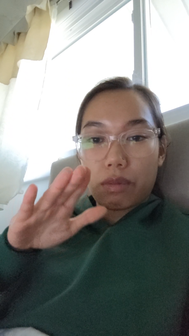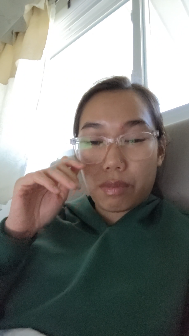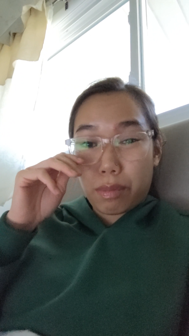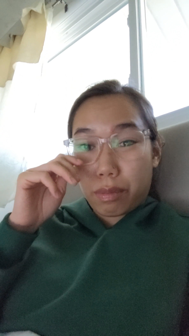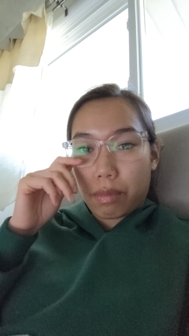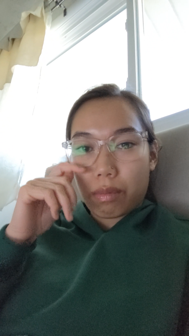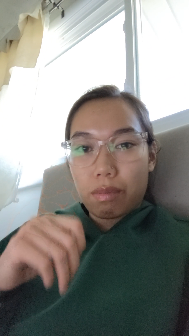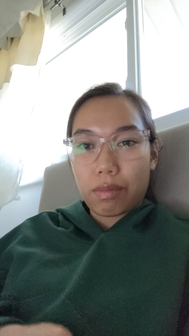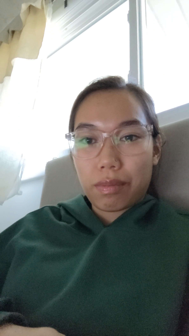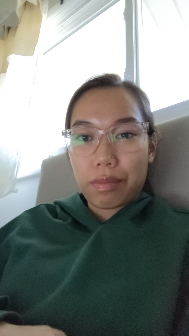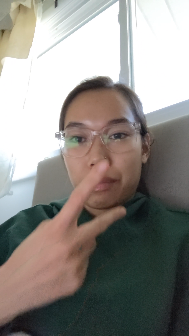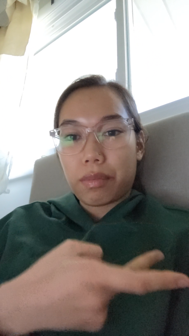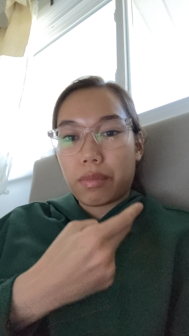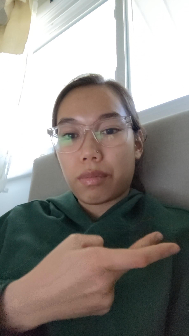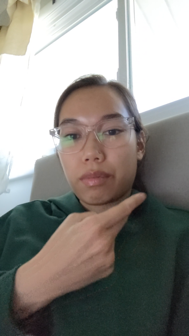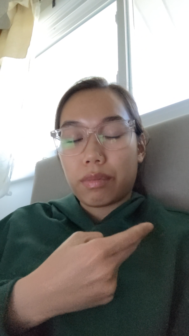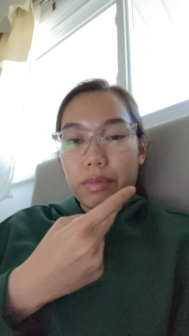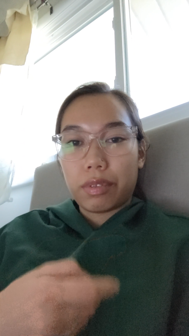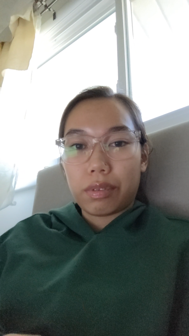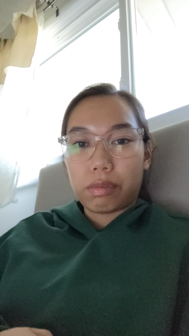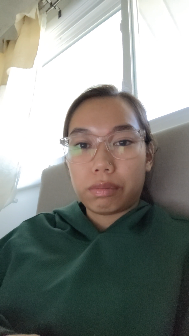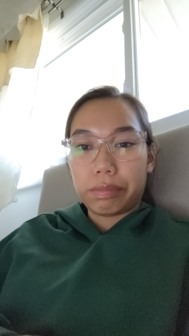sheep